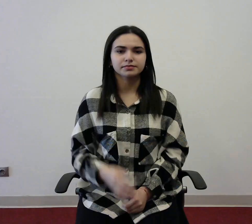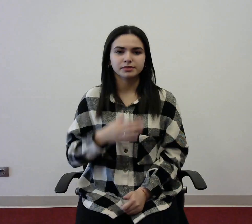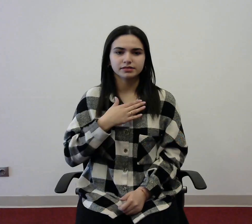mənə